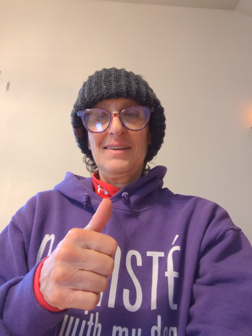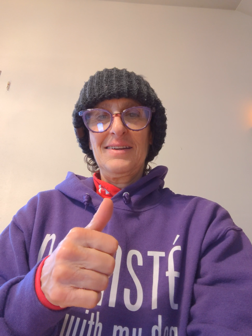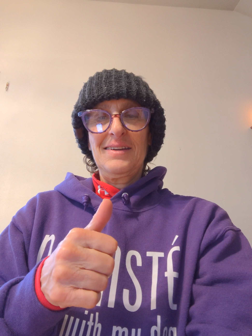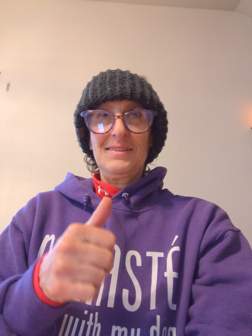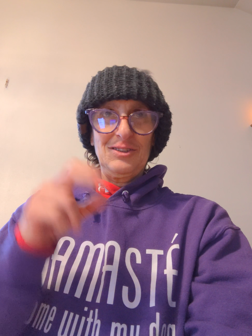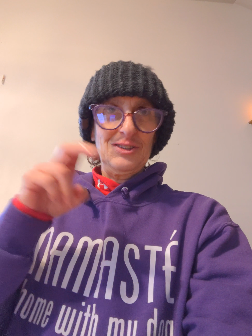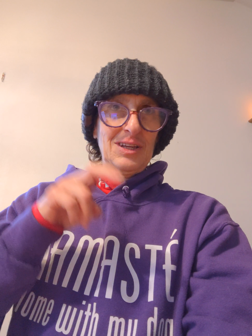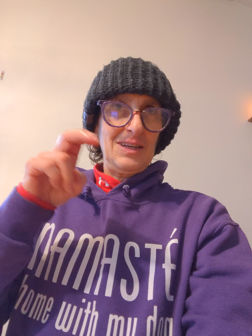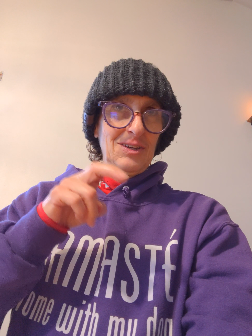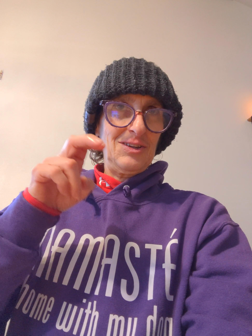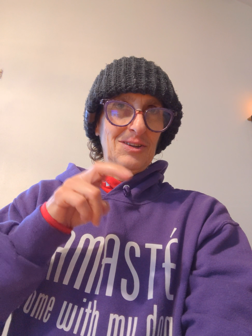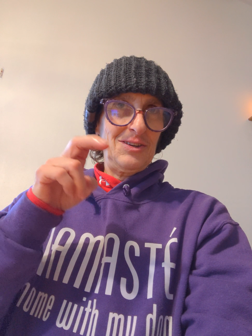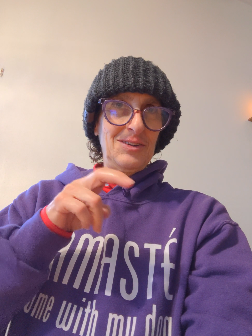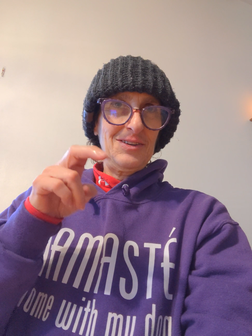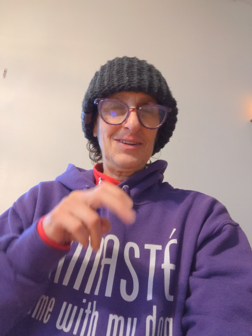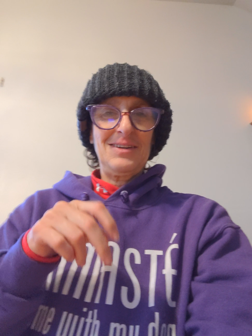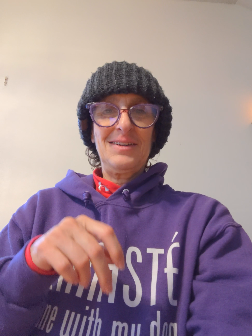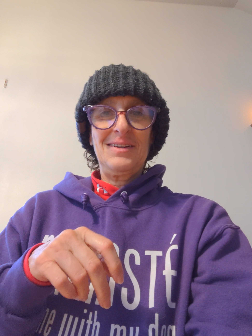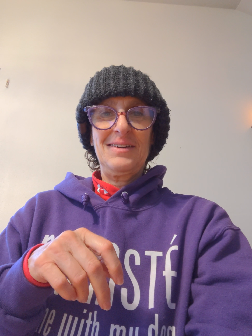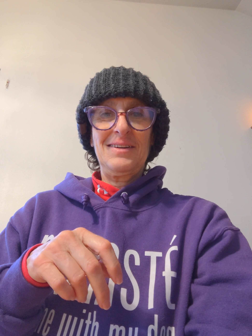chair